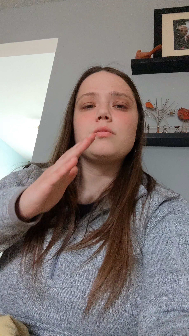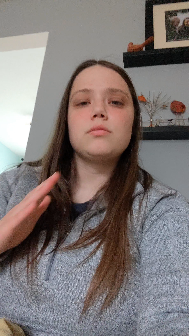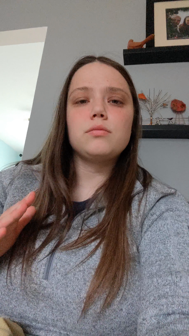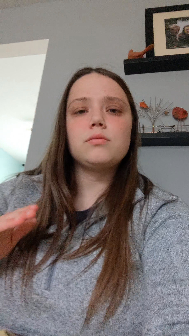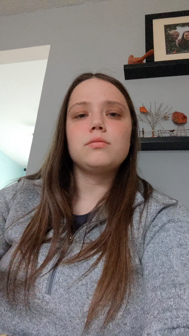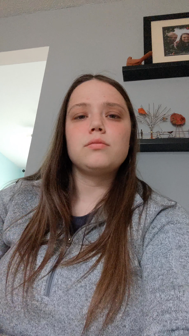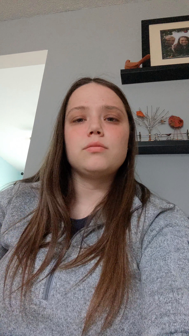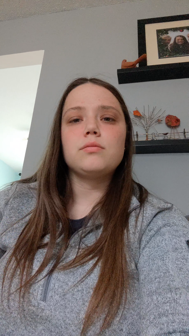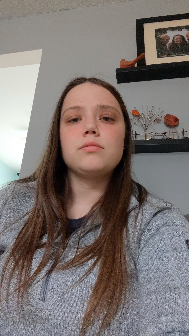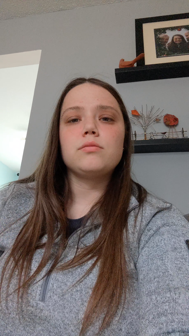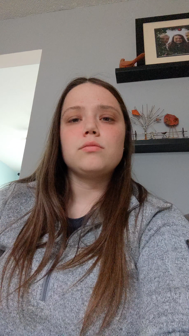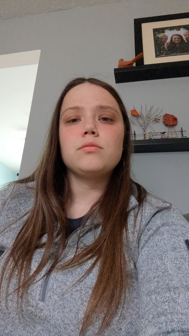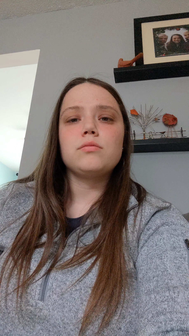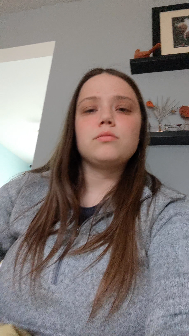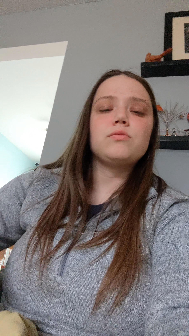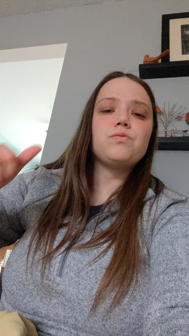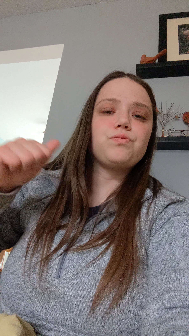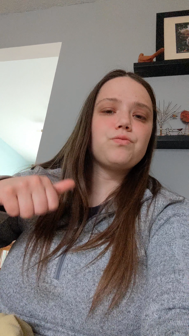rock